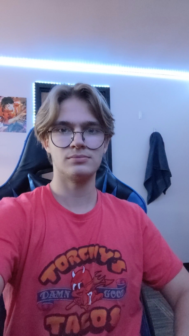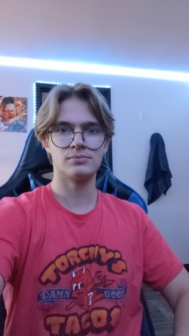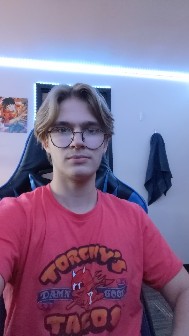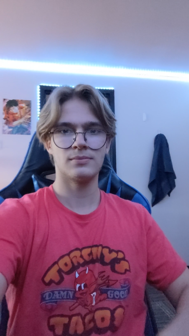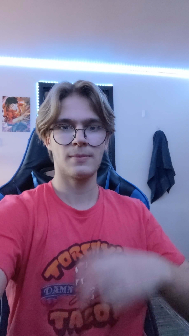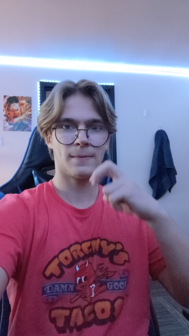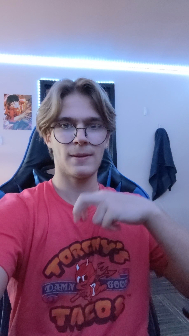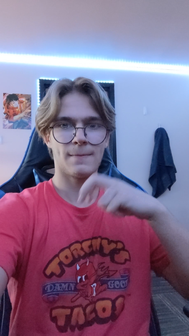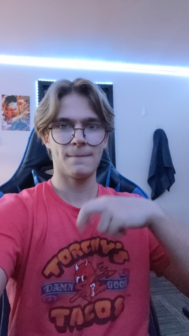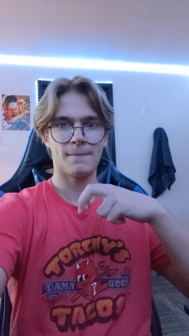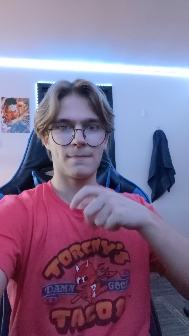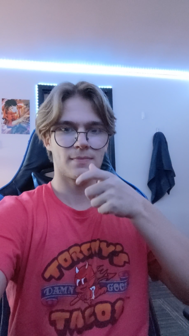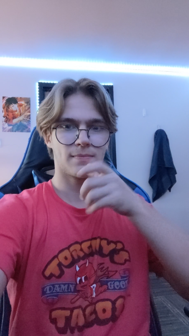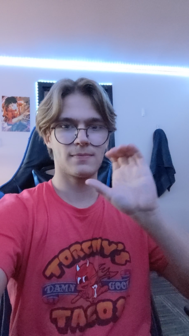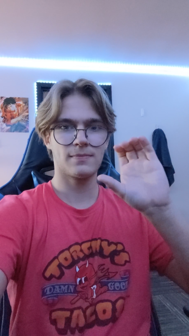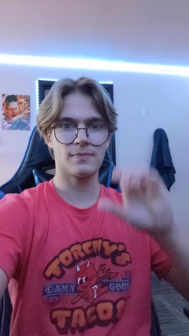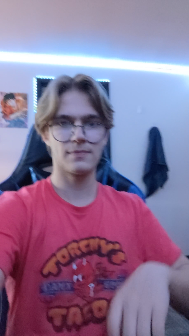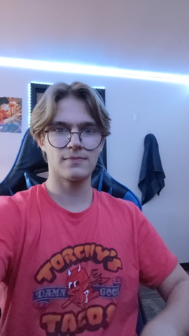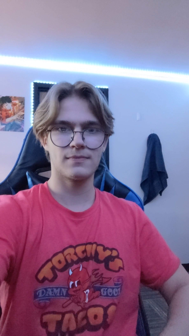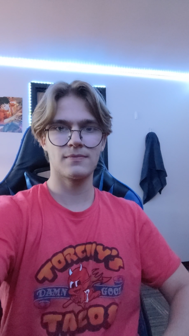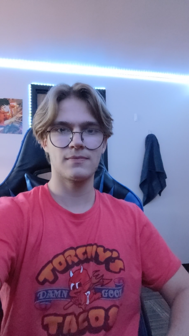potato chip